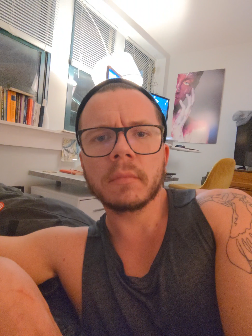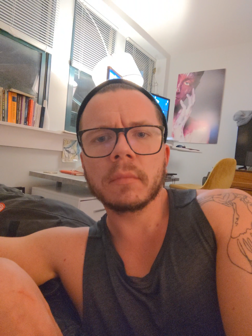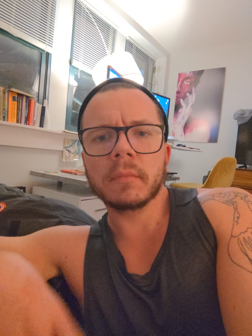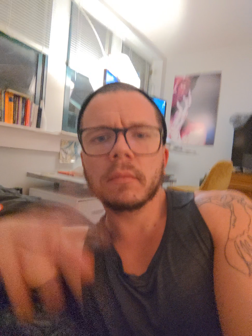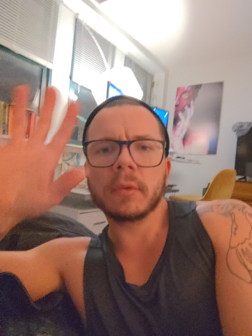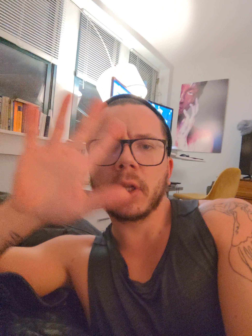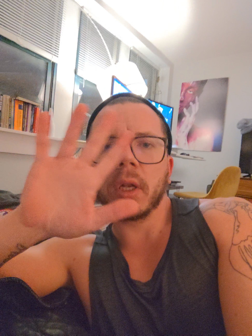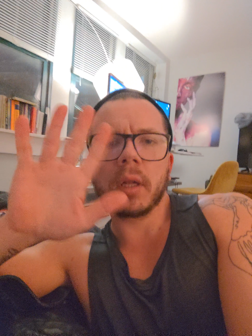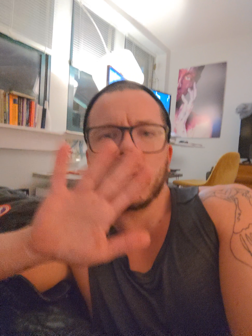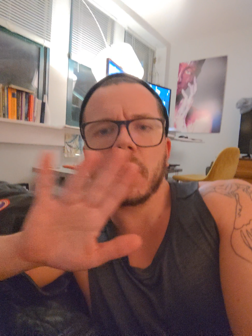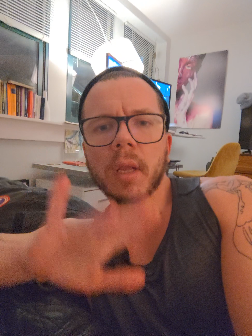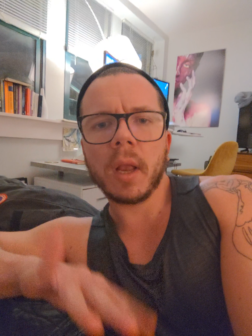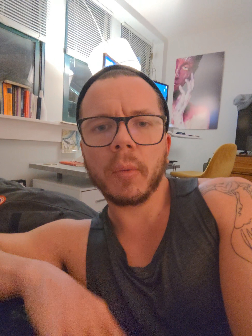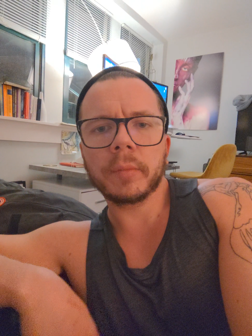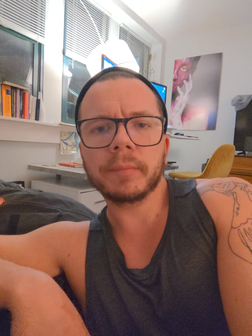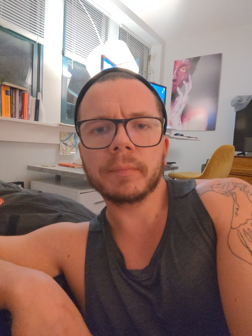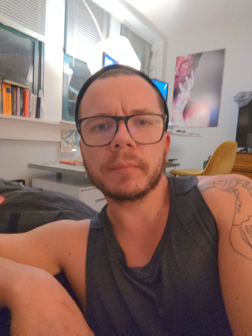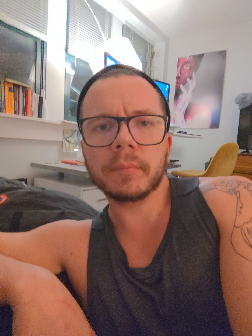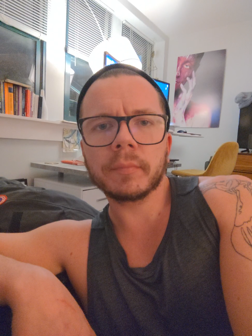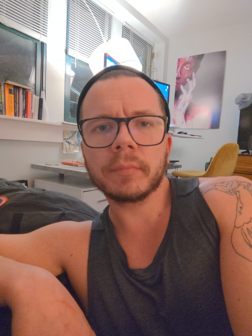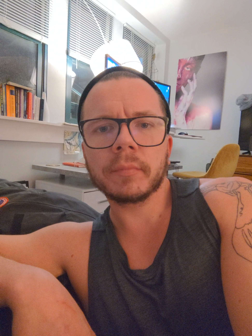snow